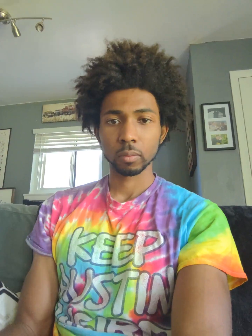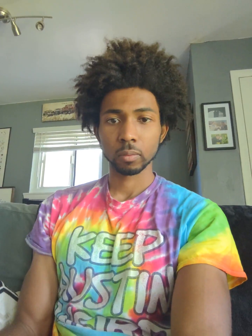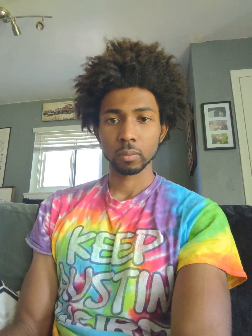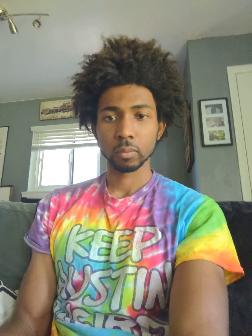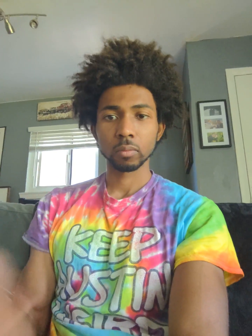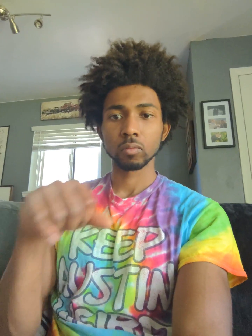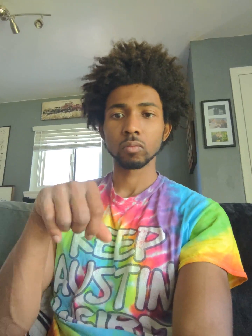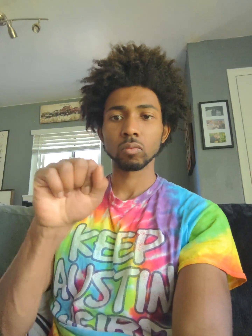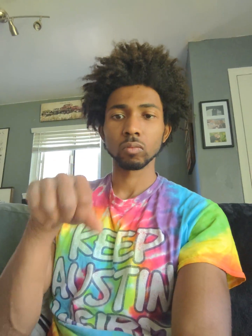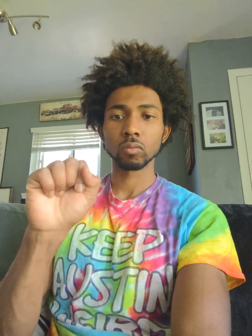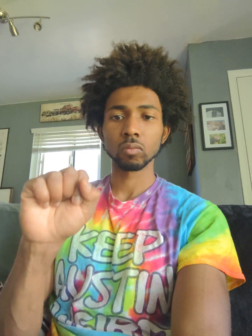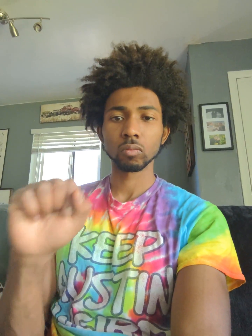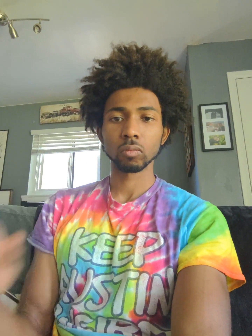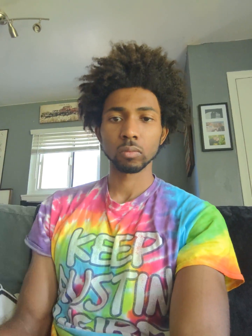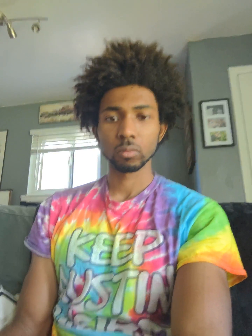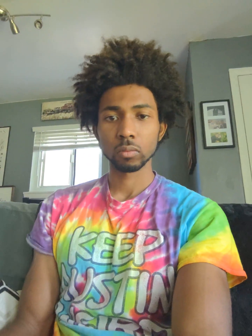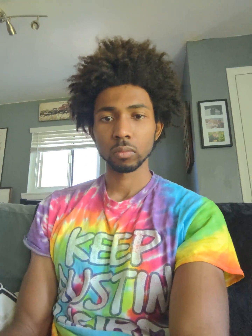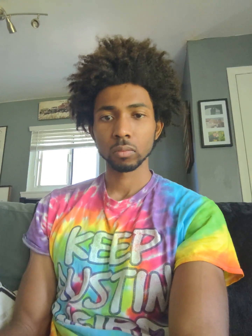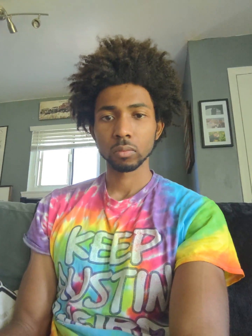motorcycle